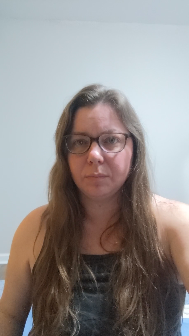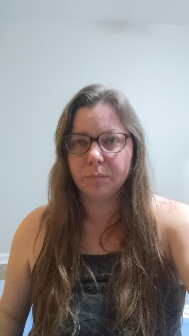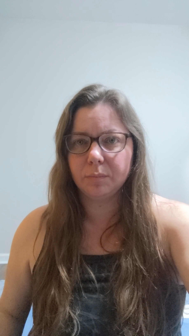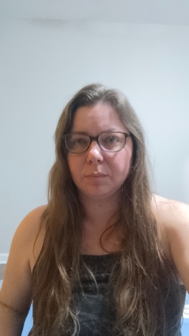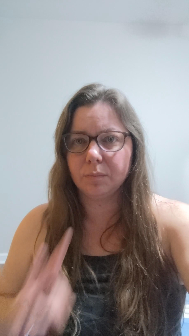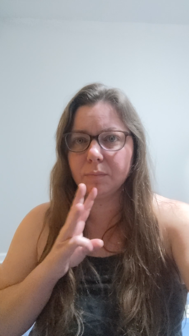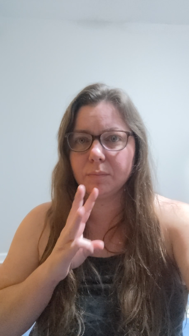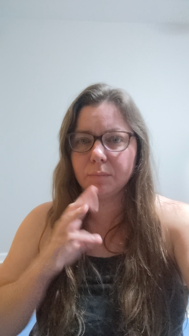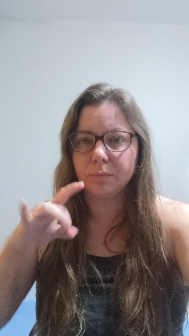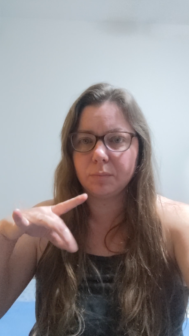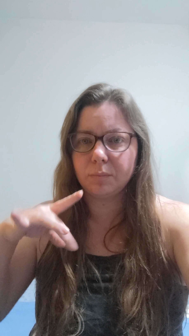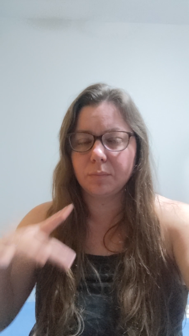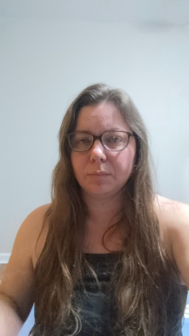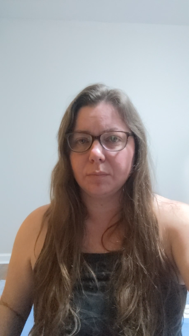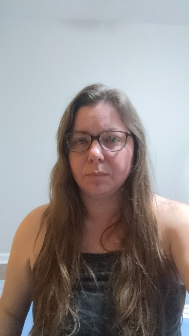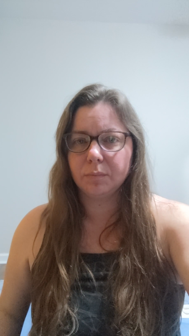melon